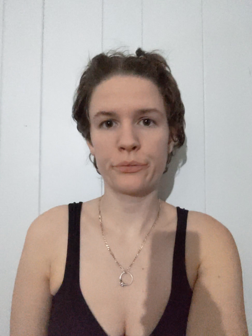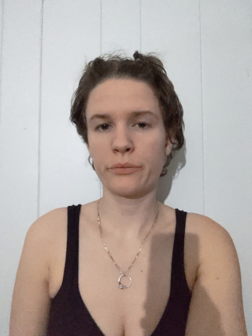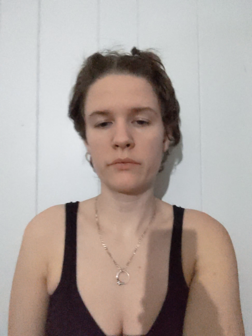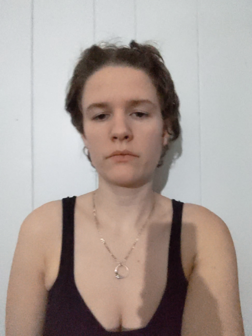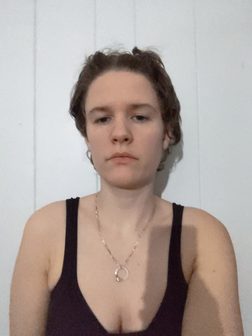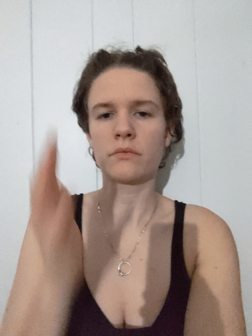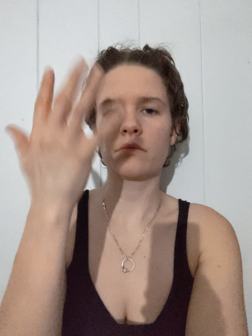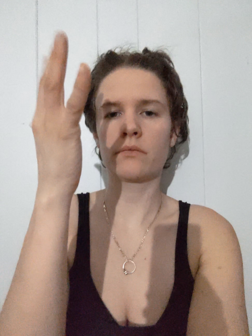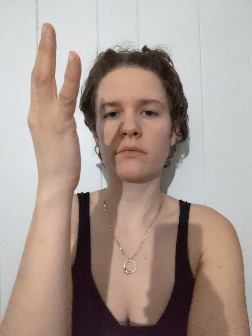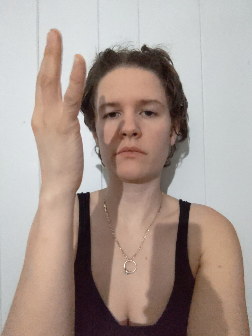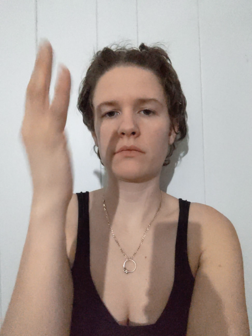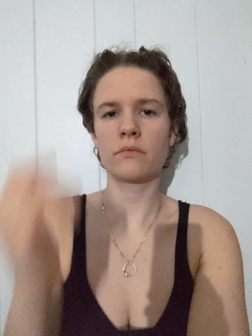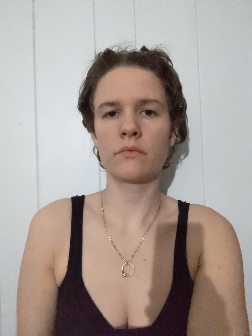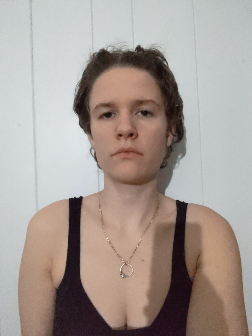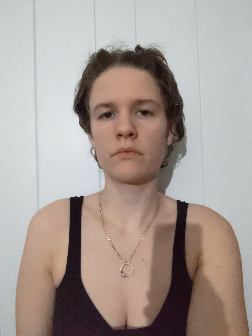tree